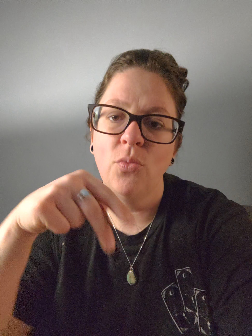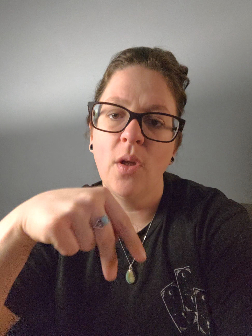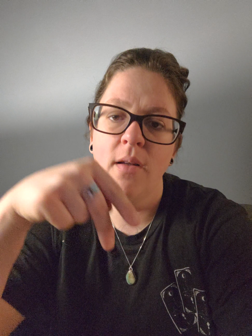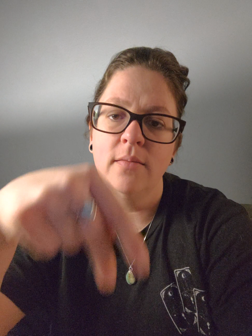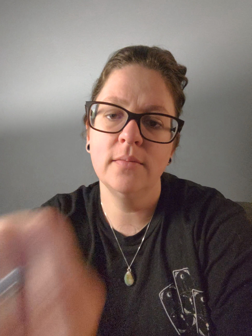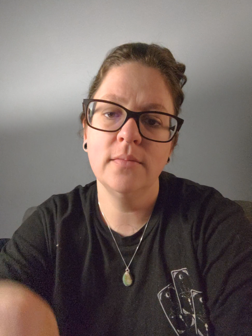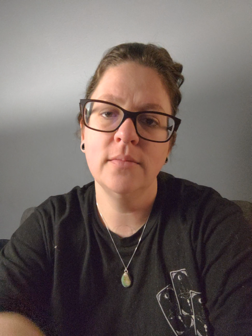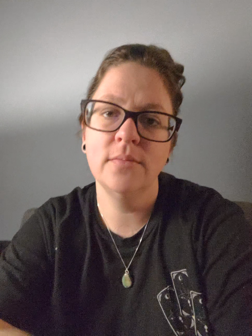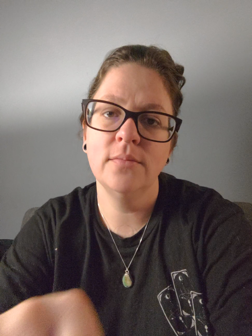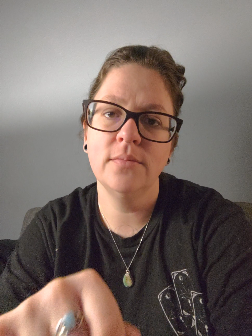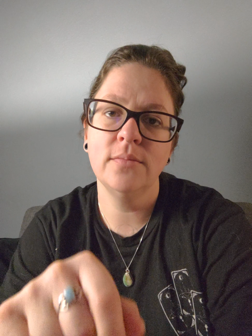ride